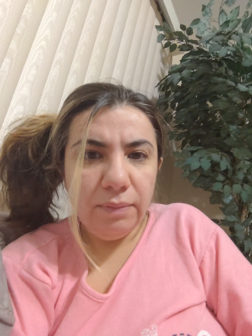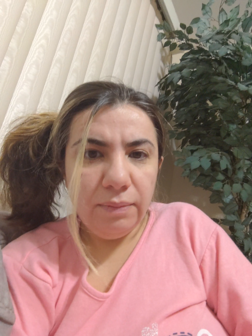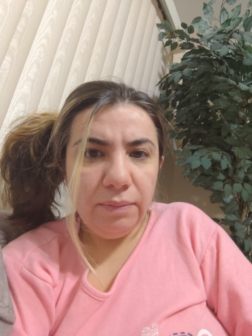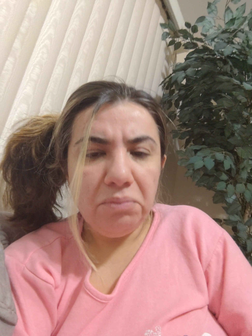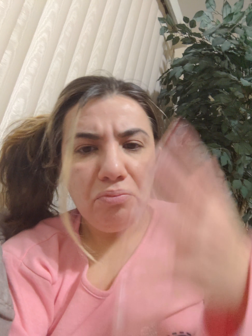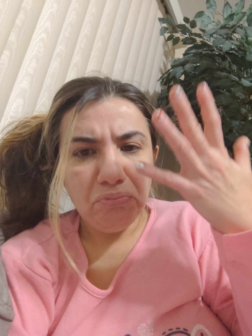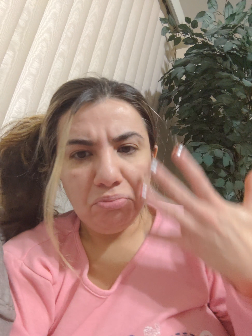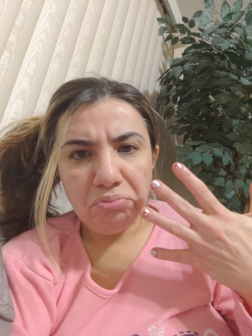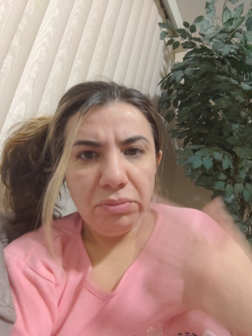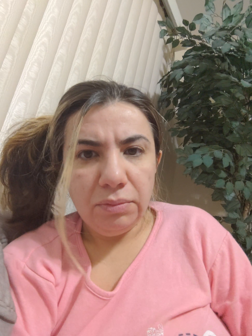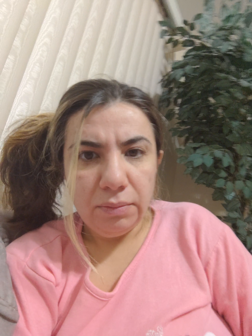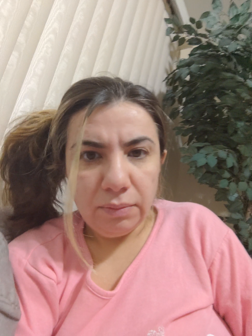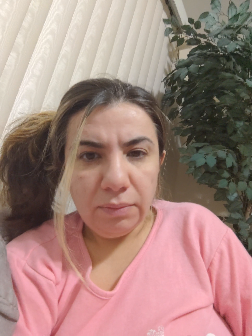sad